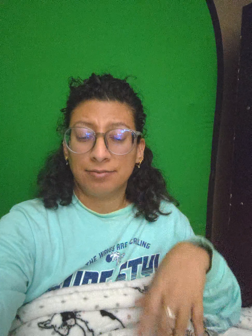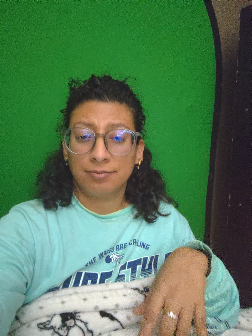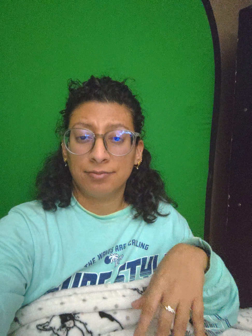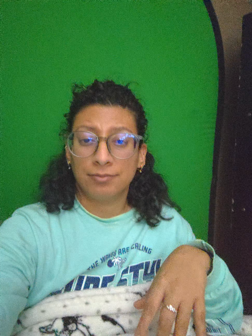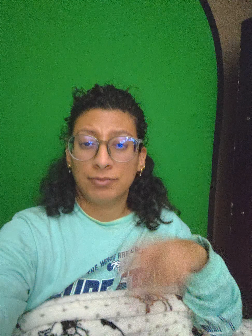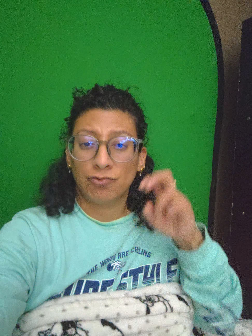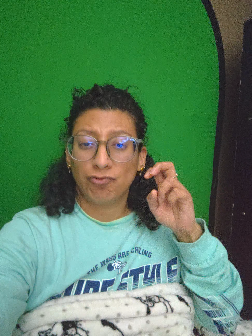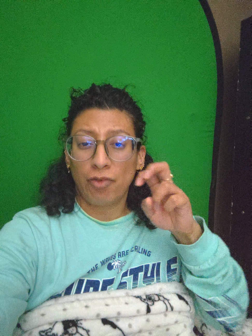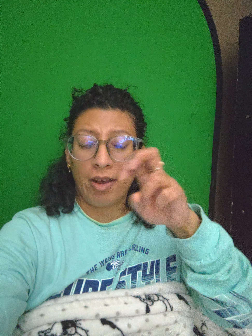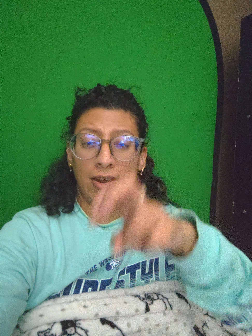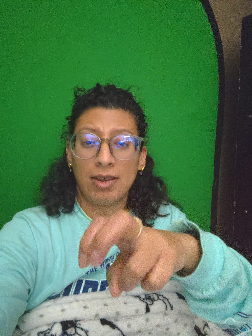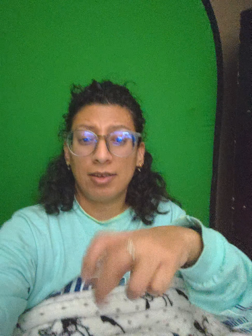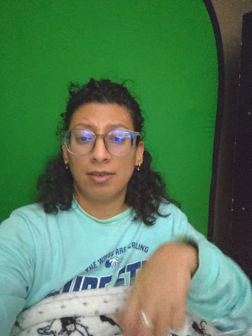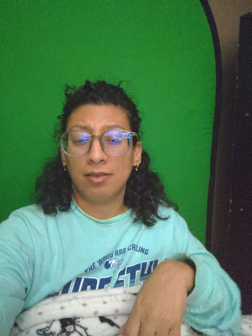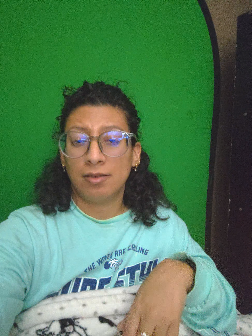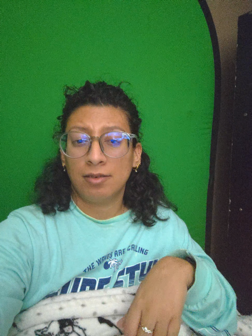ride